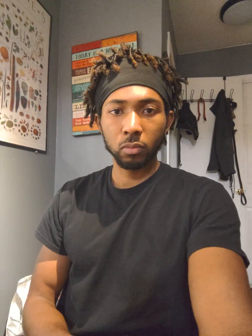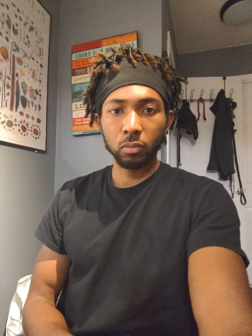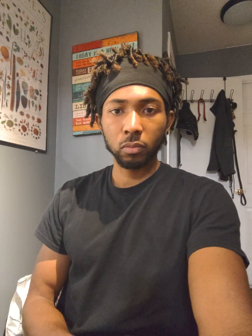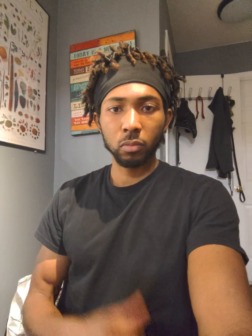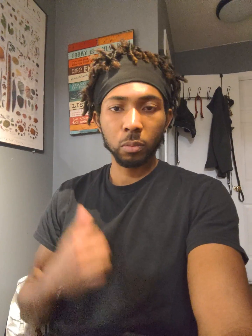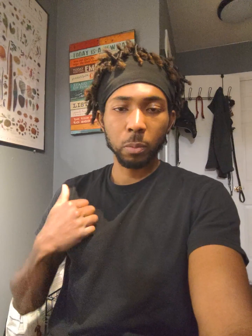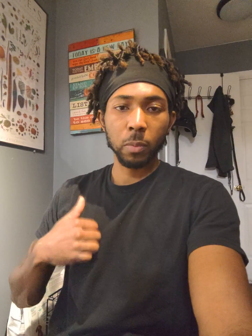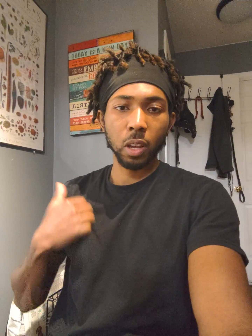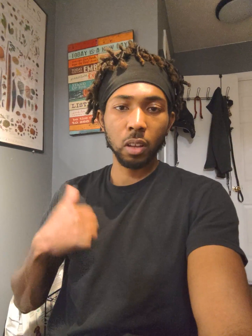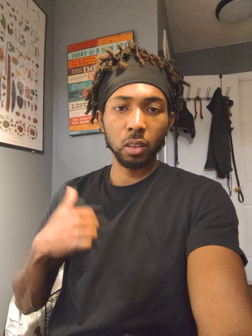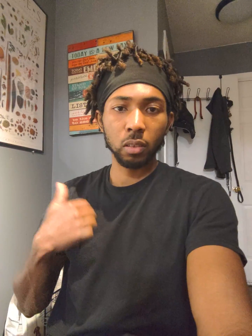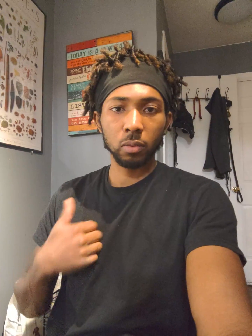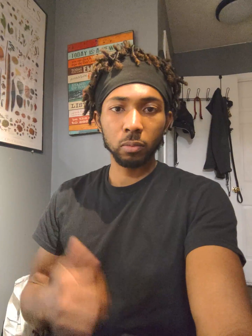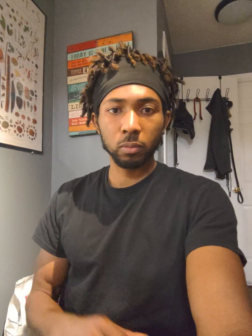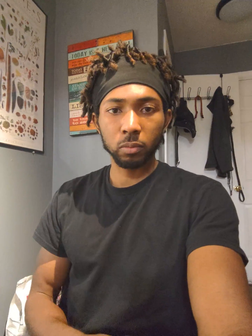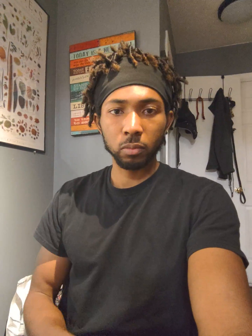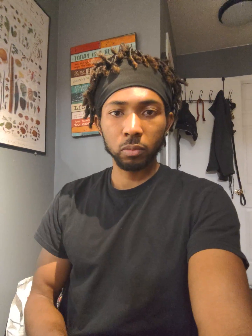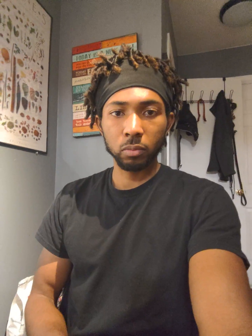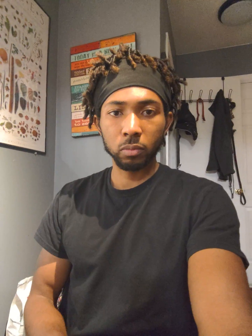bathtub